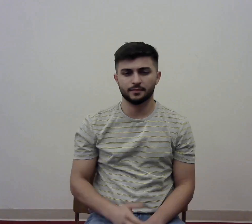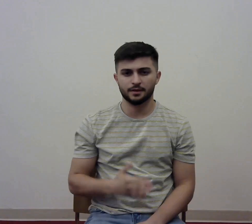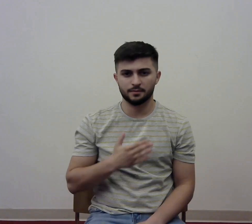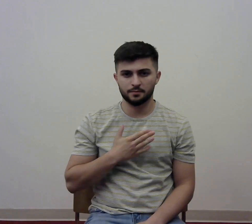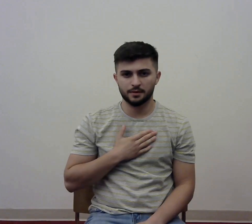mən